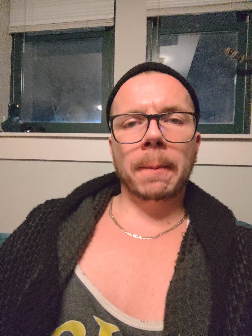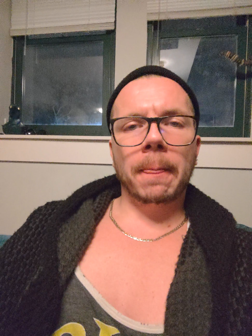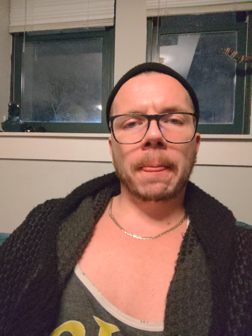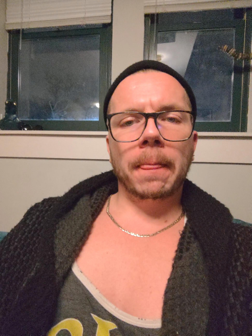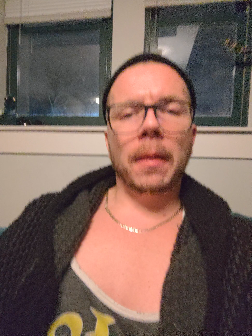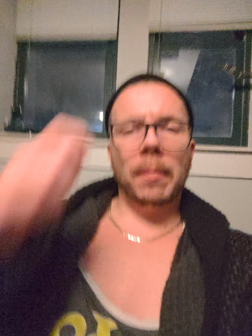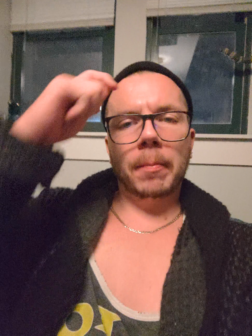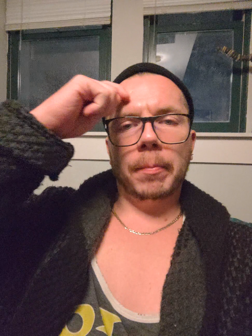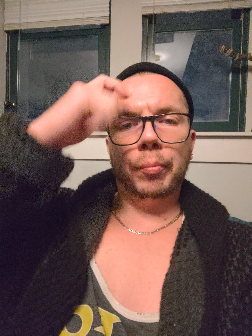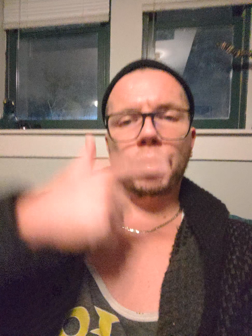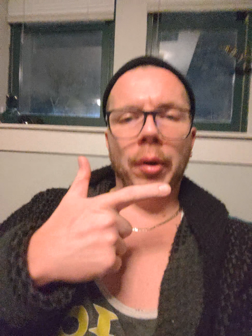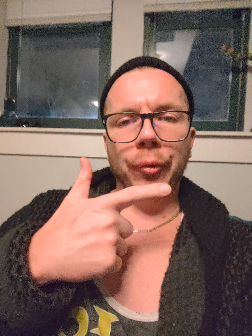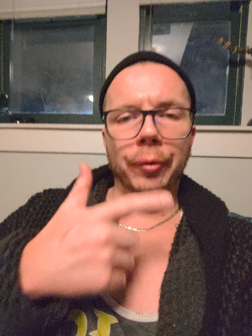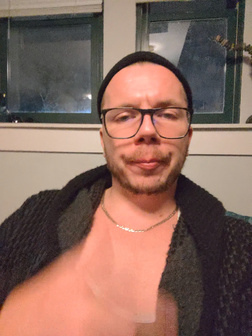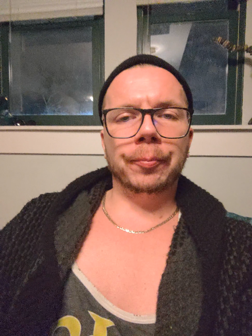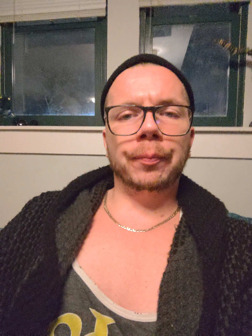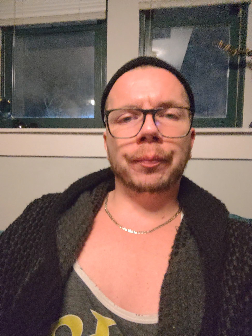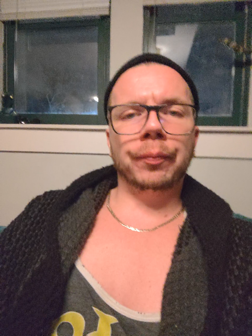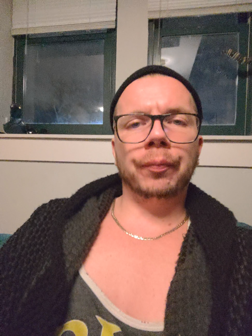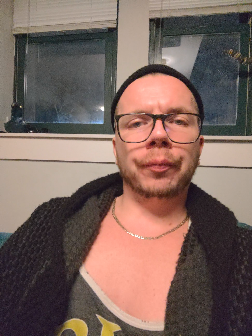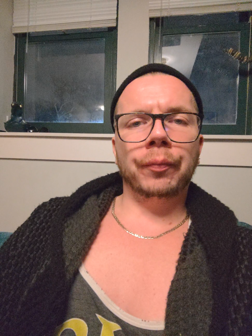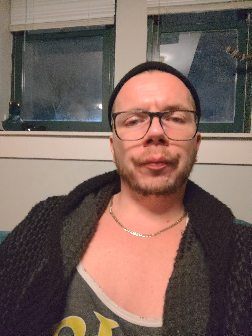brother